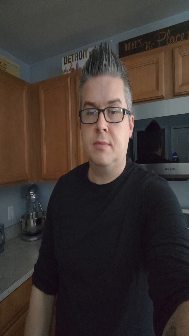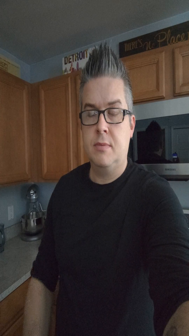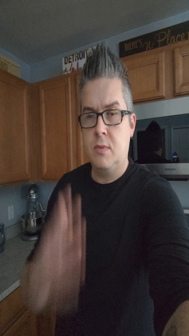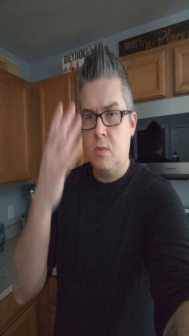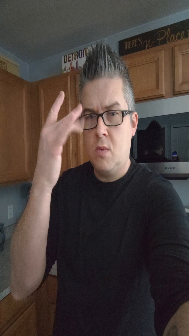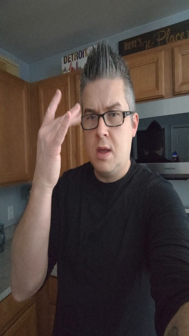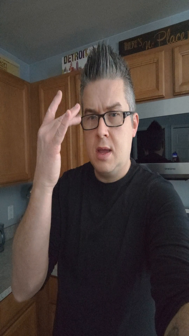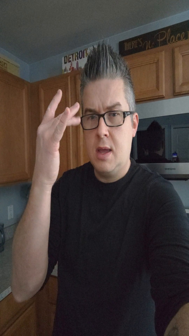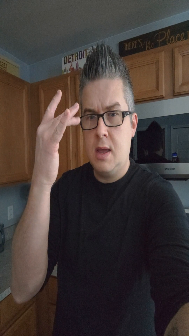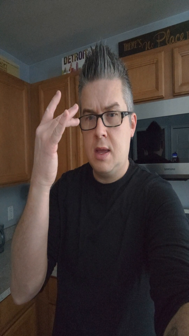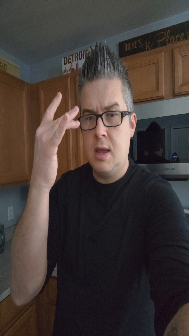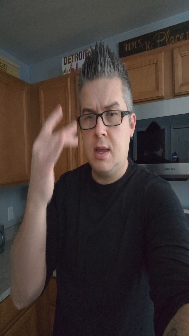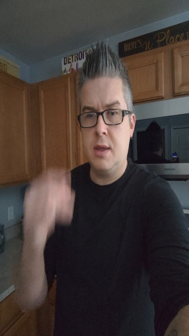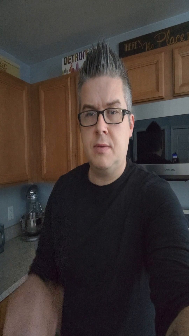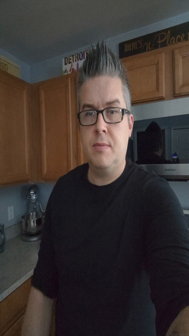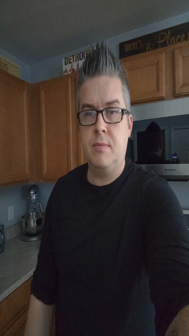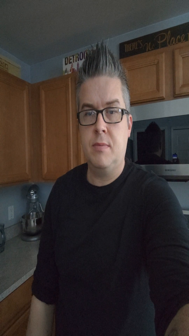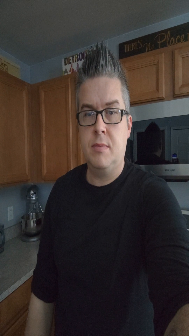why